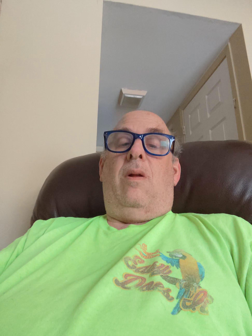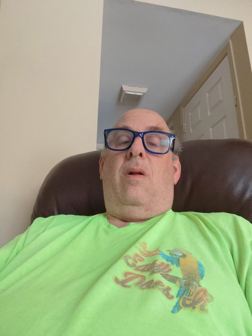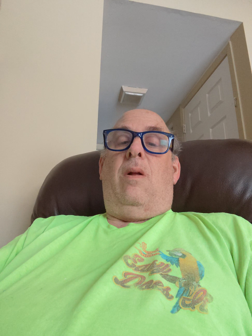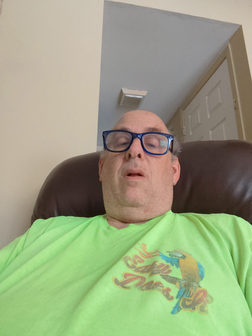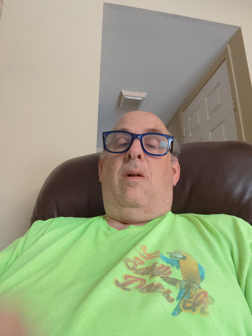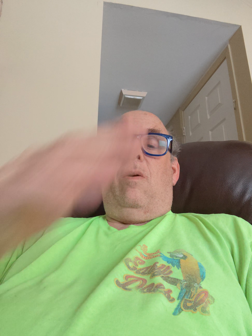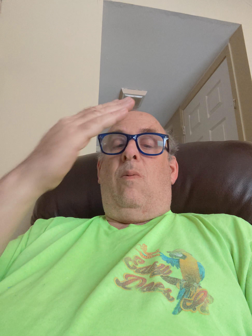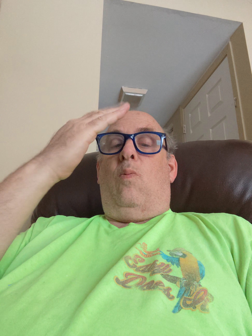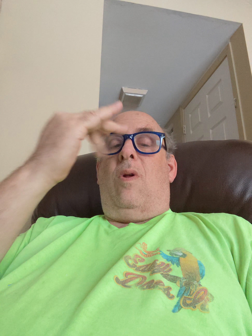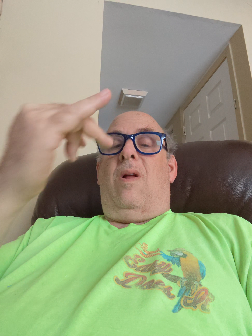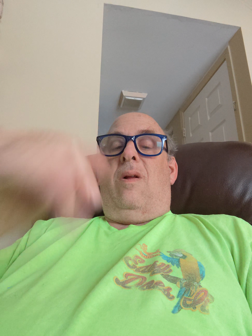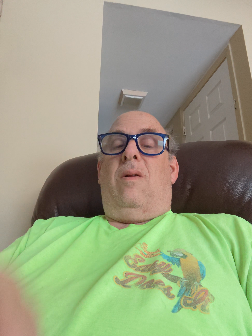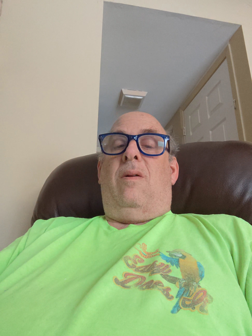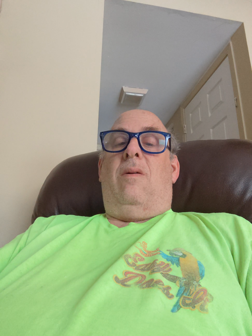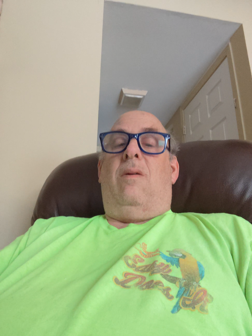why